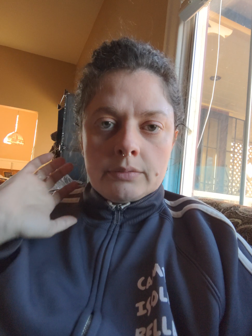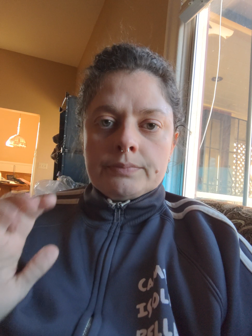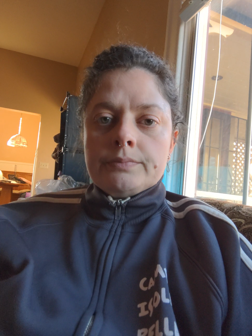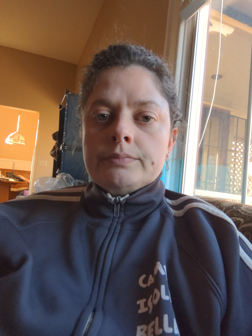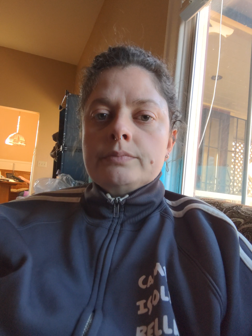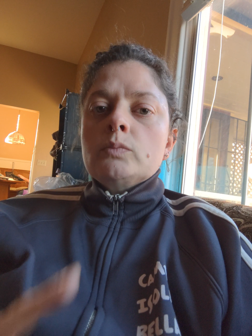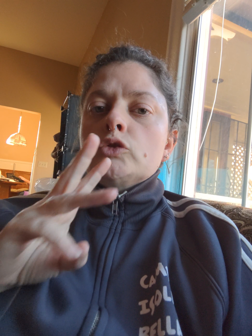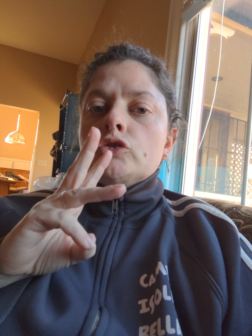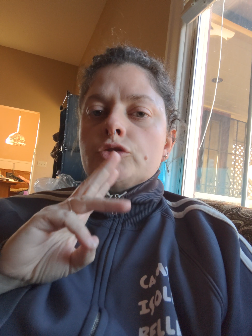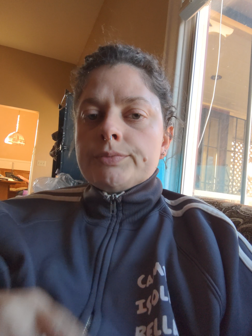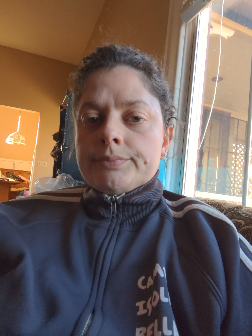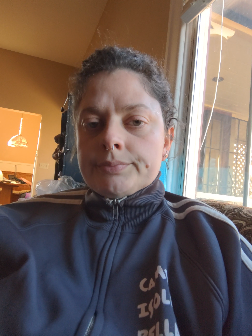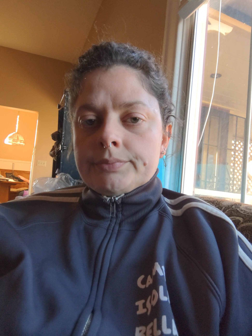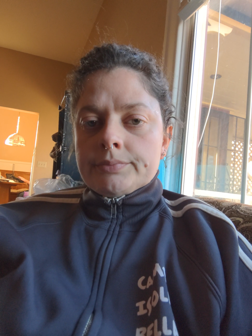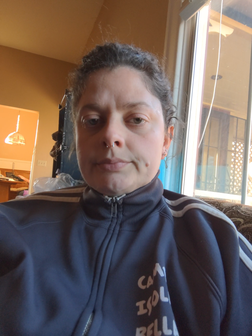water